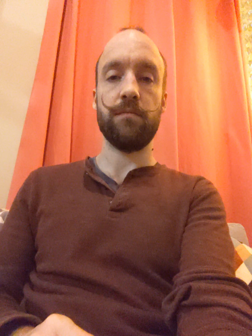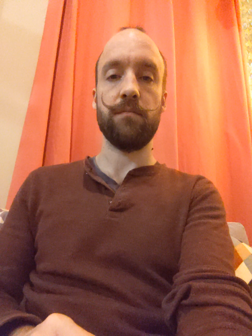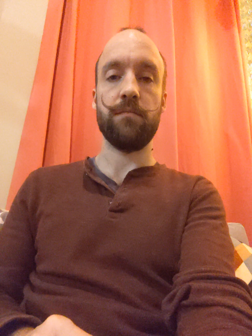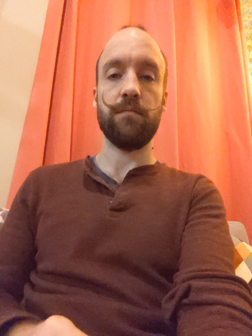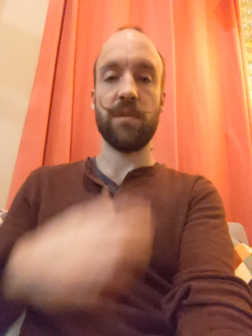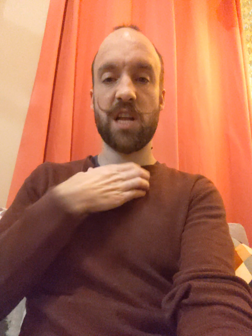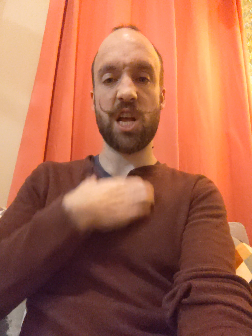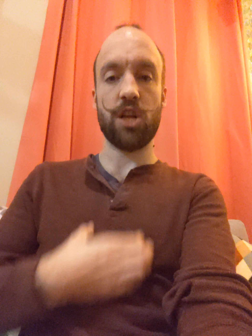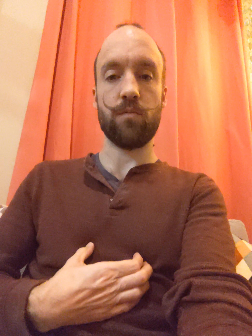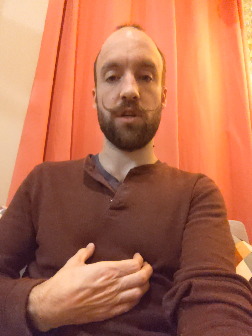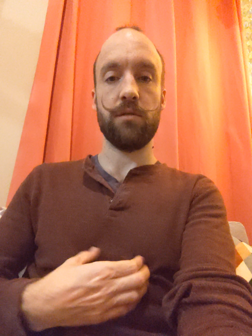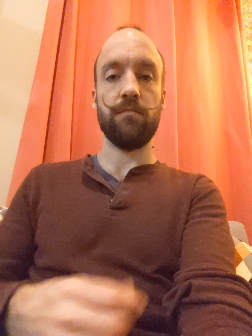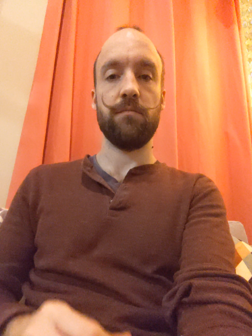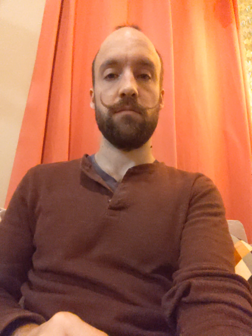hungry